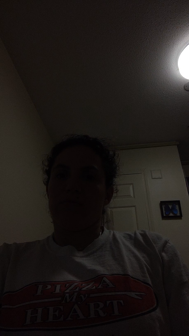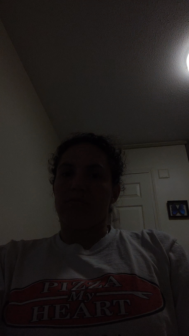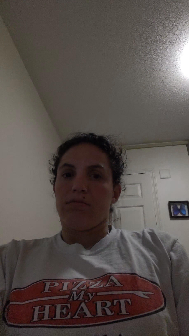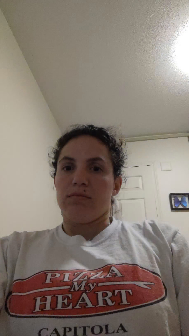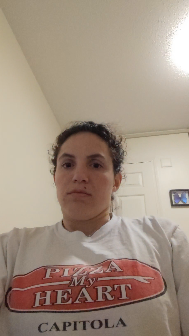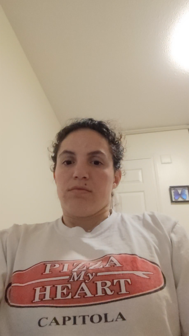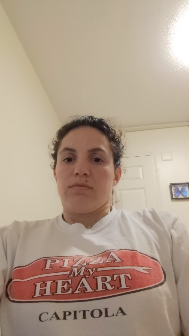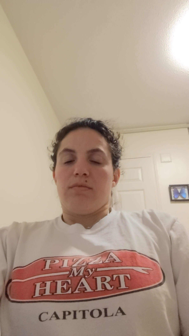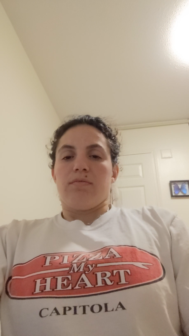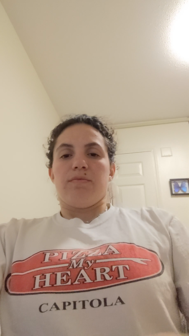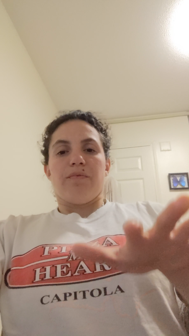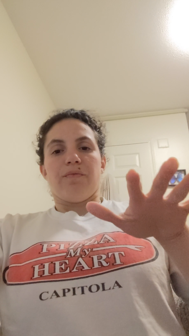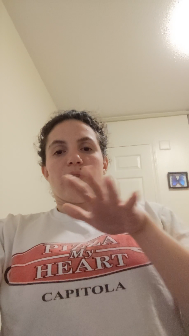full